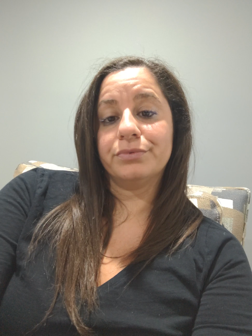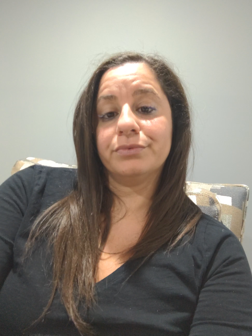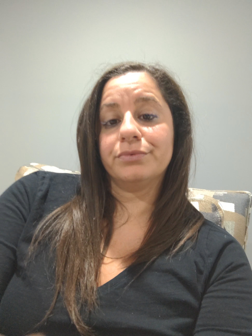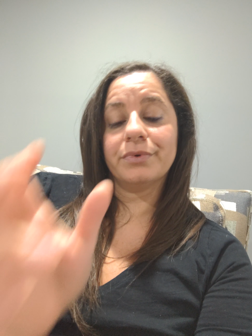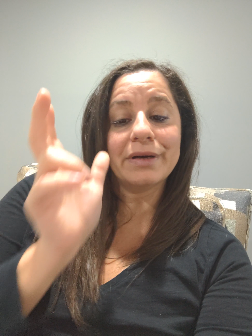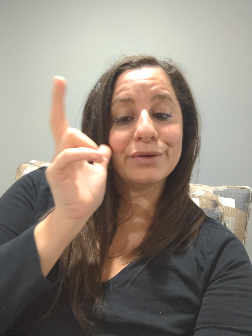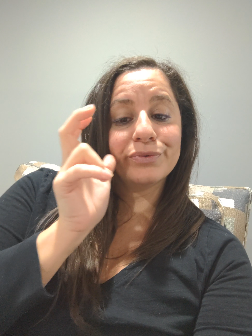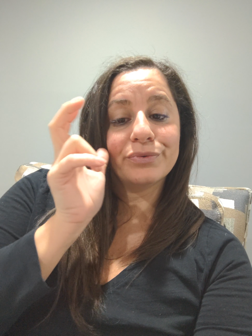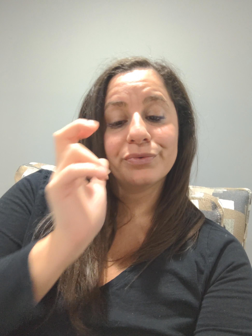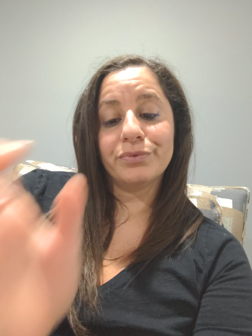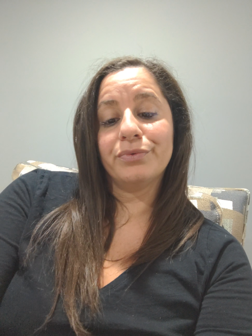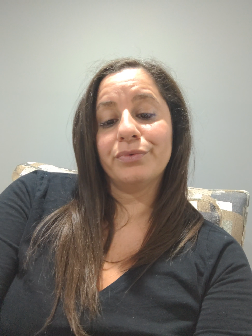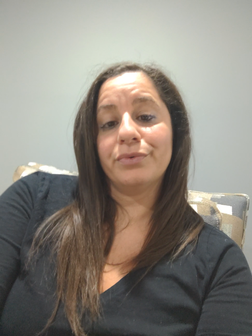hear